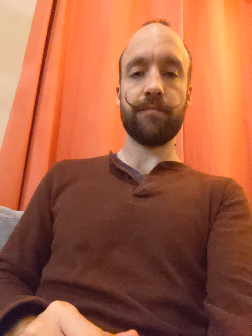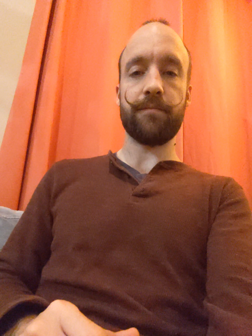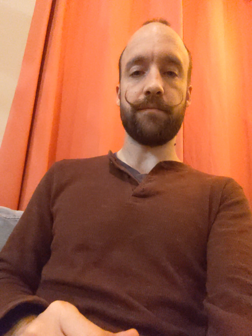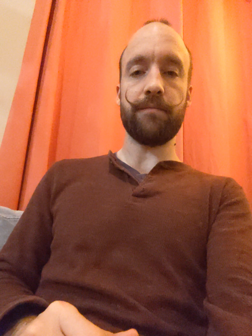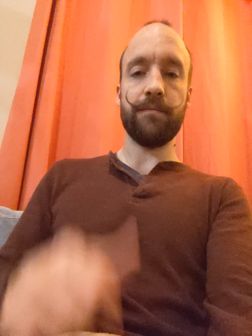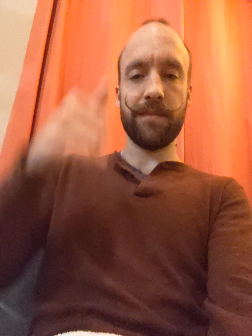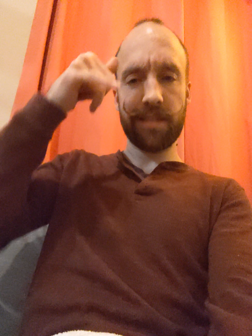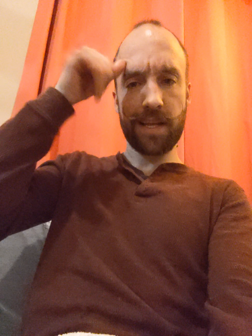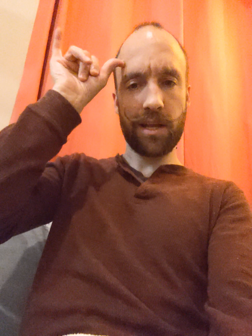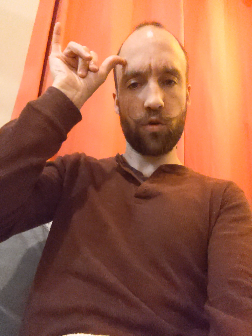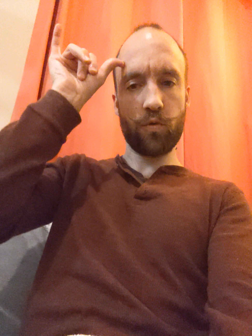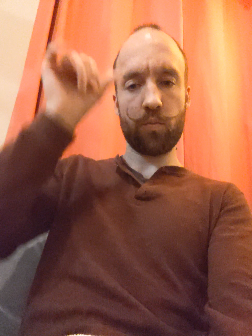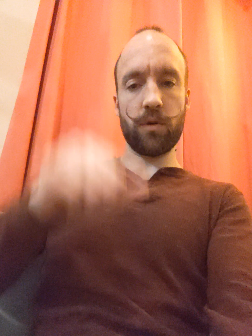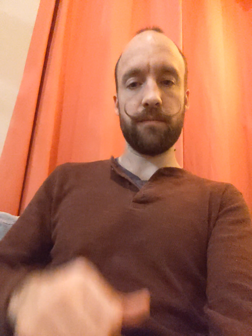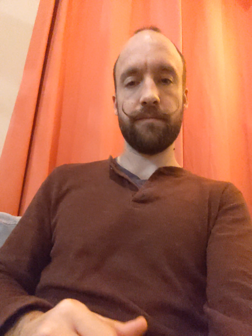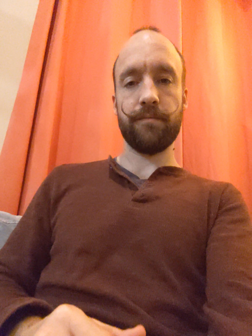cow